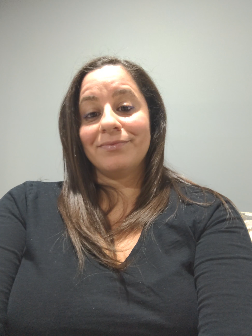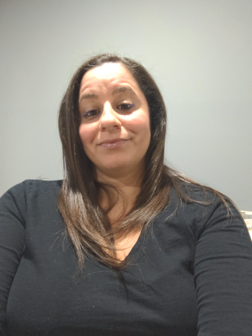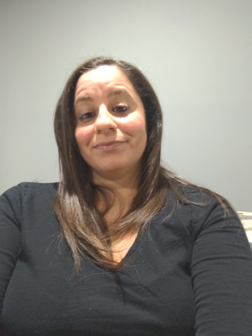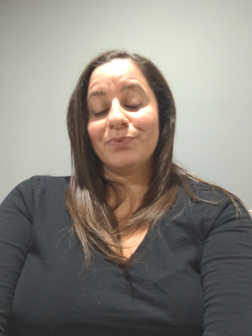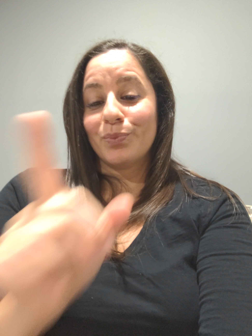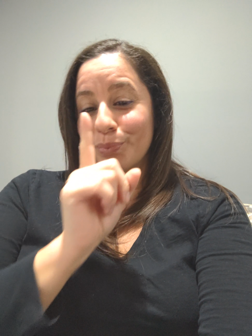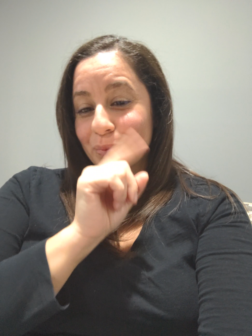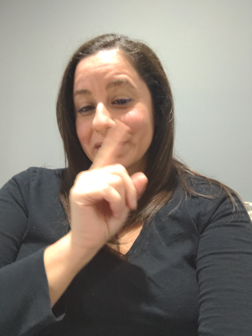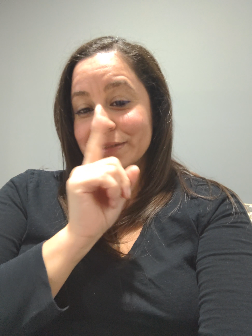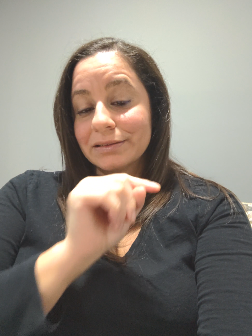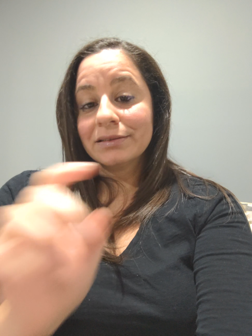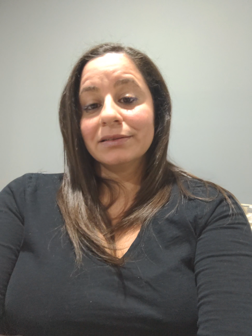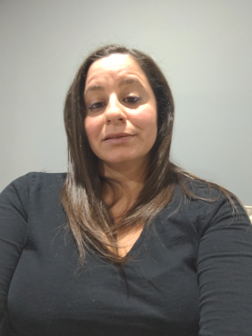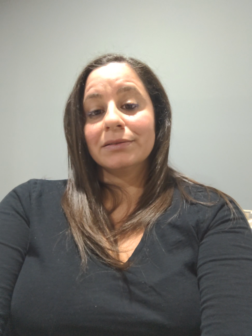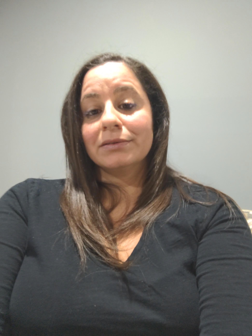pretend